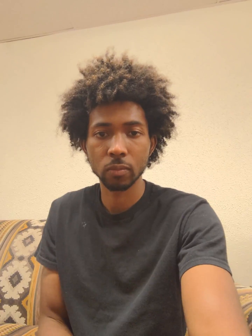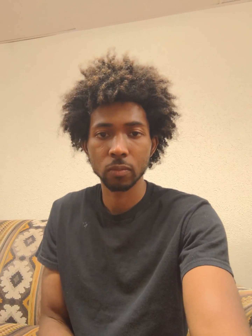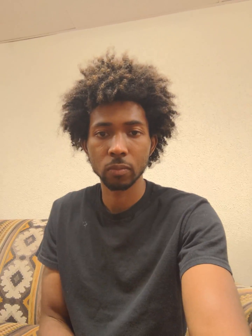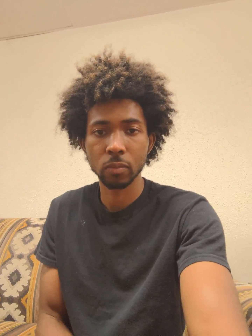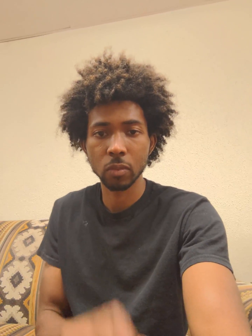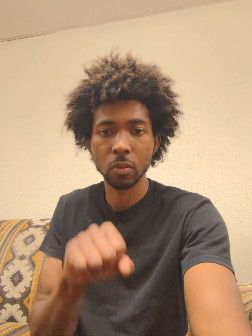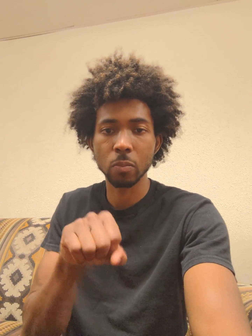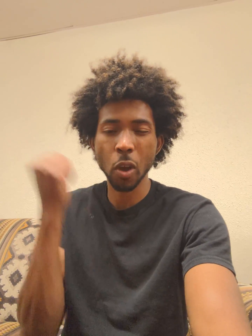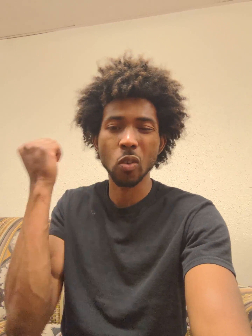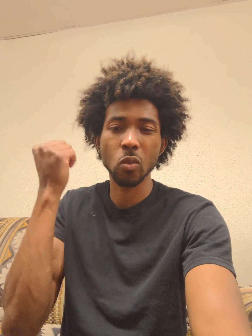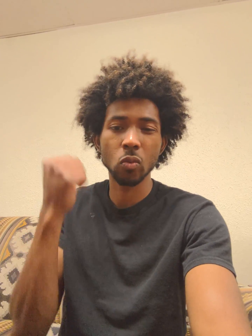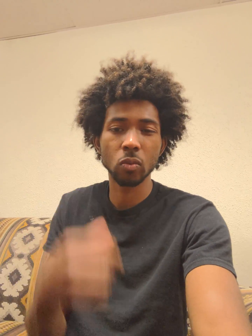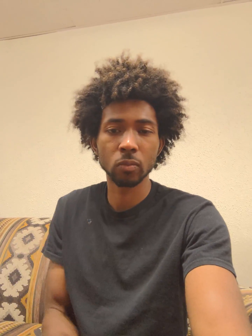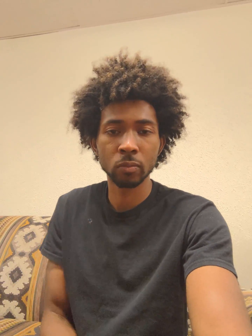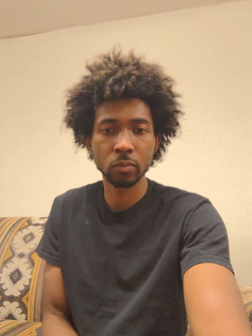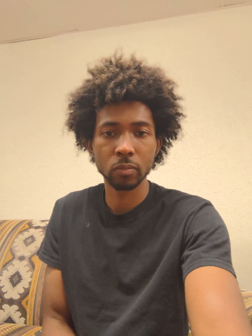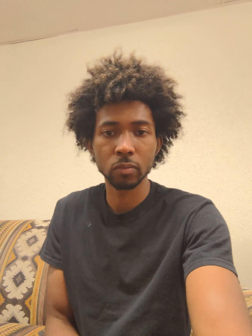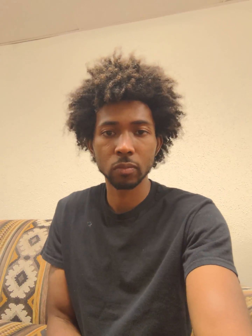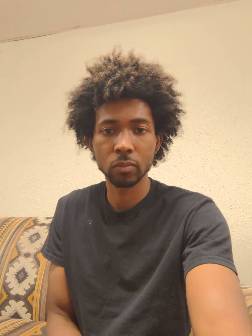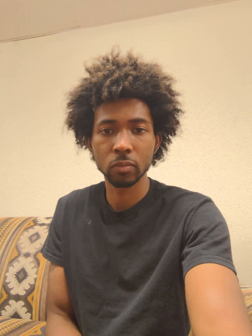broken